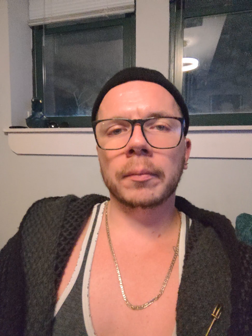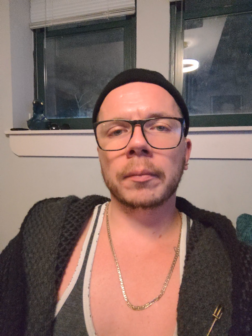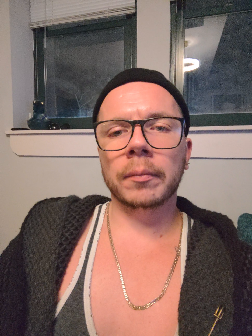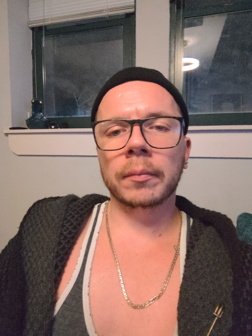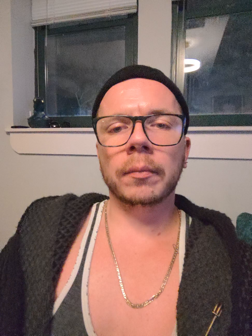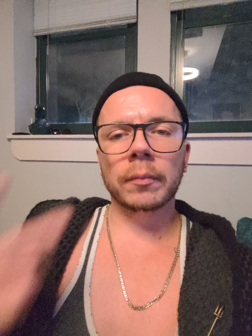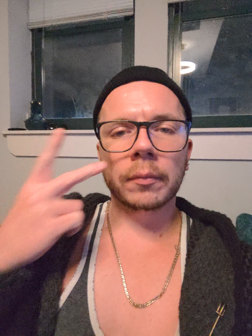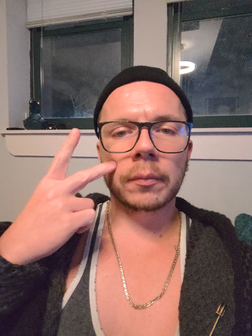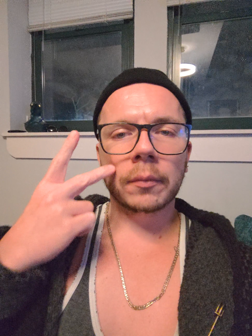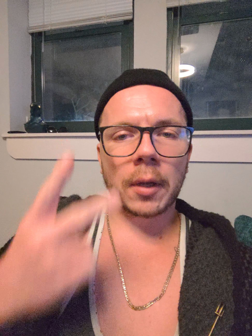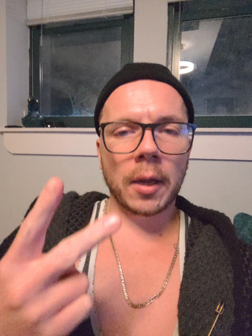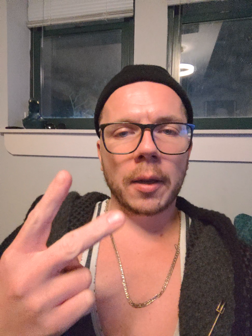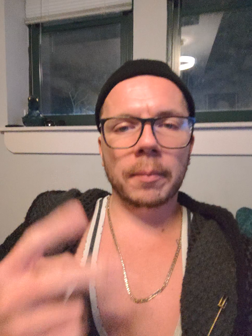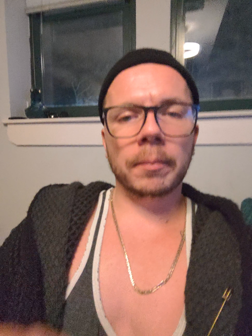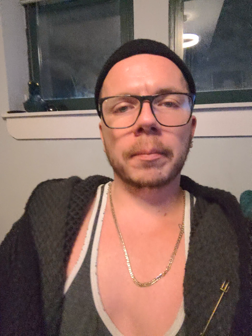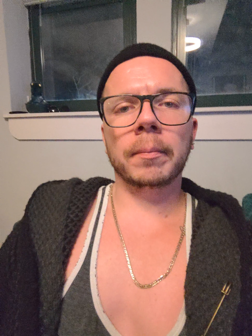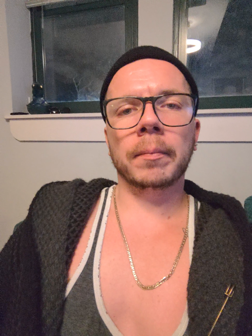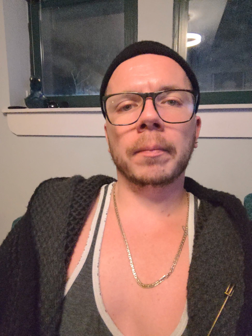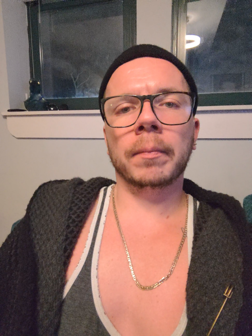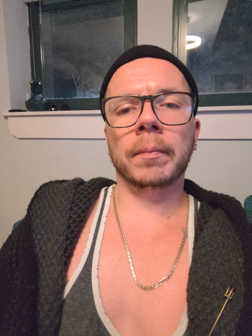see